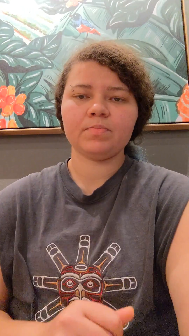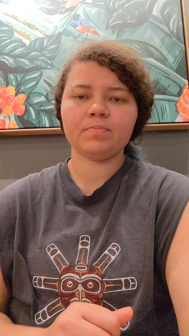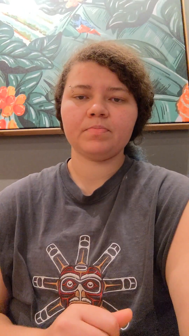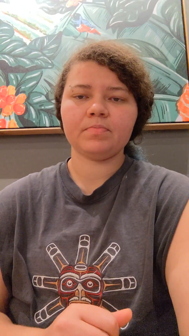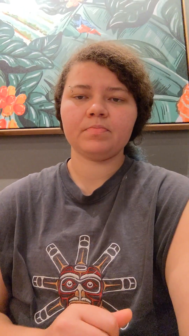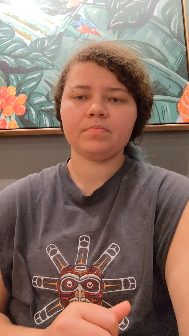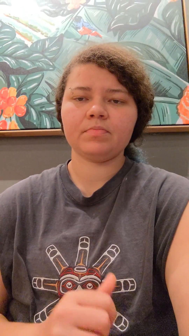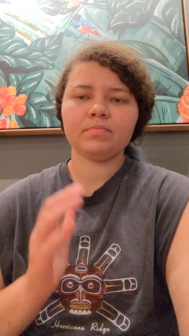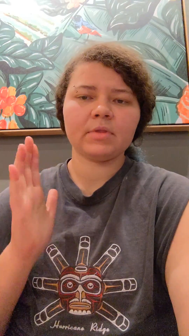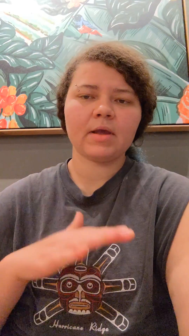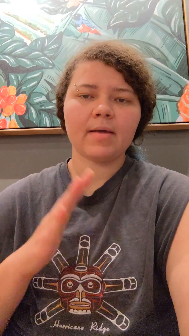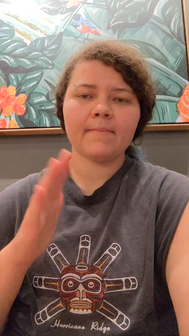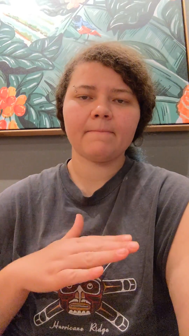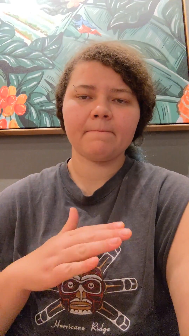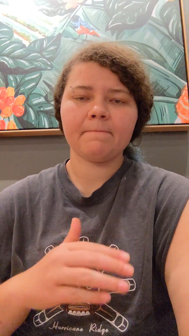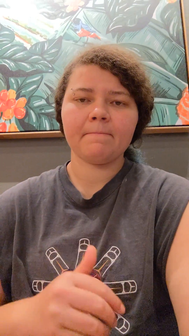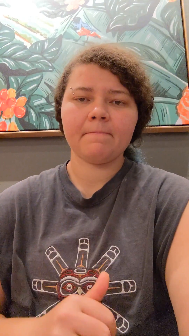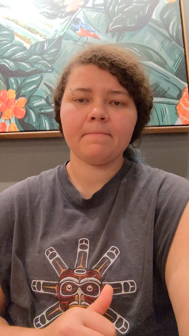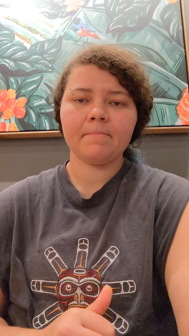clap